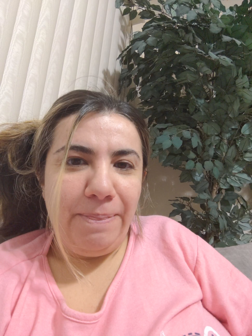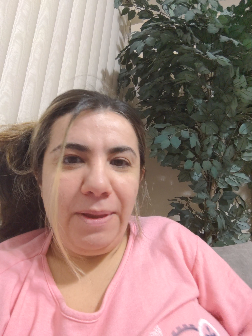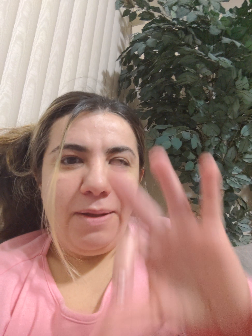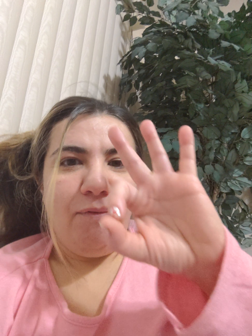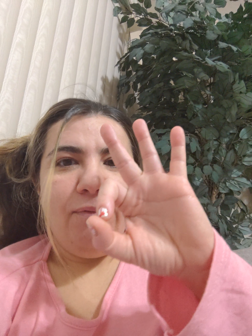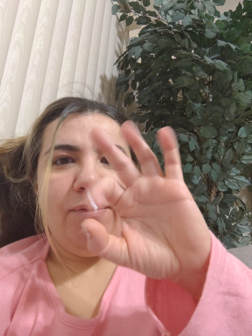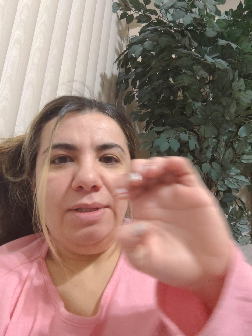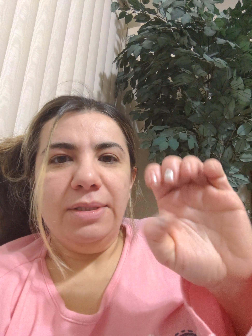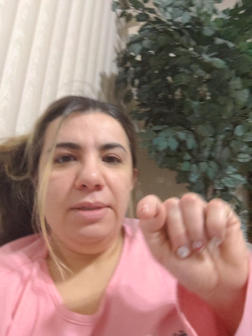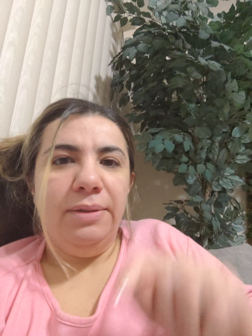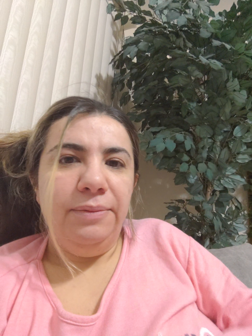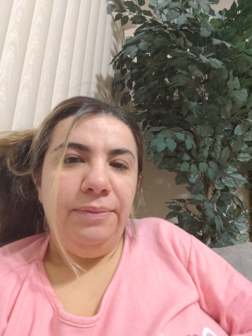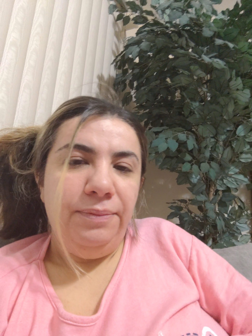feet